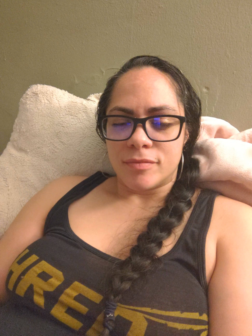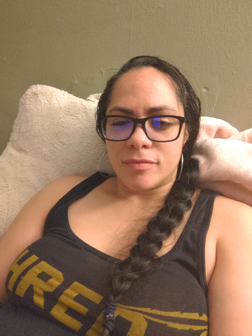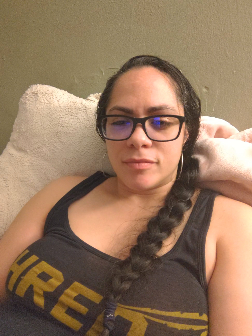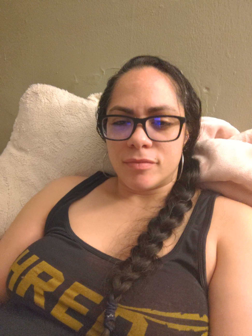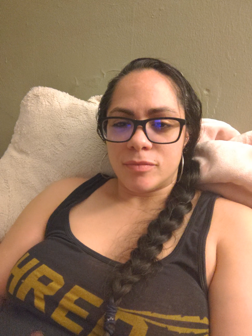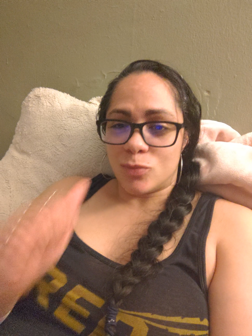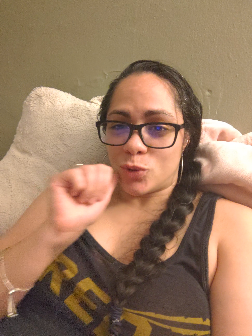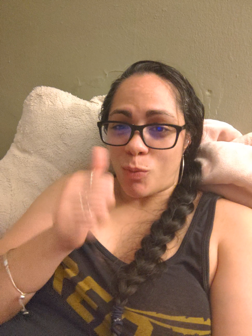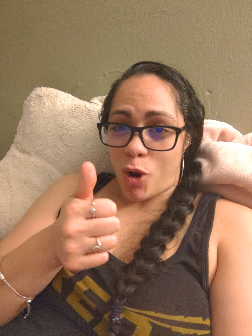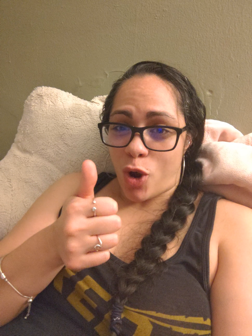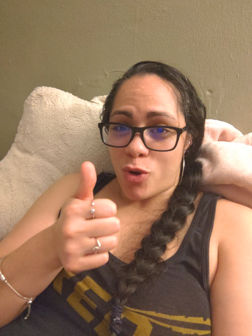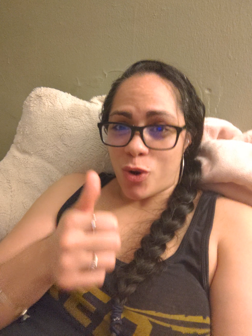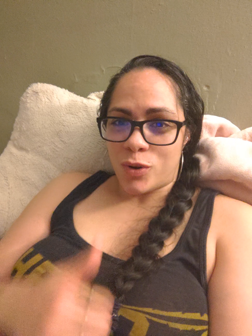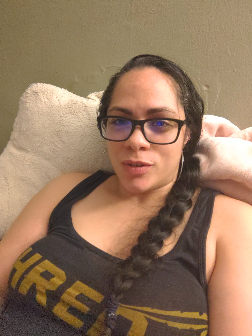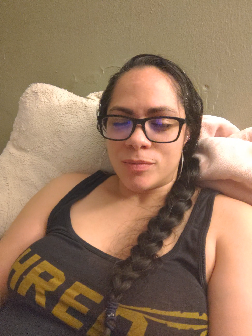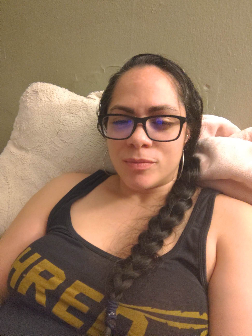tomorrow